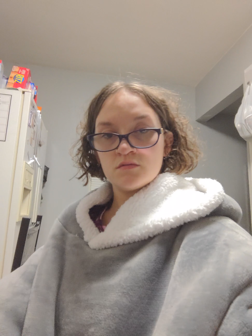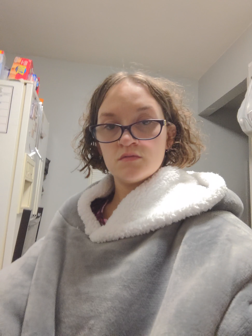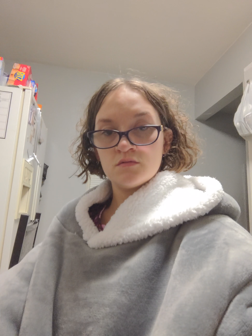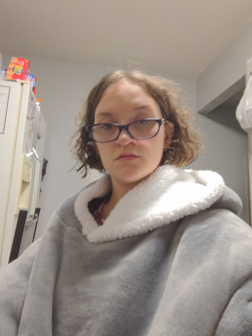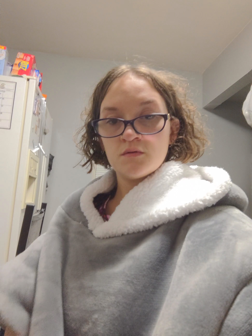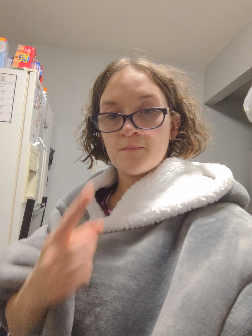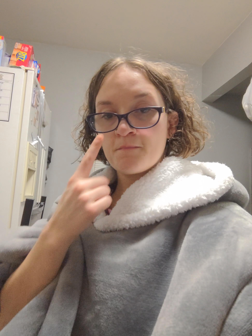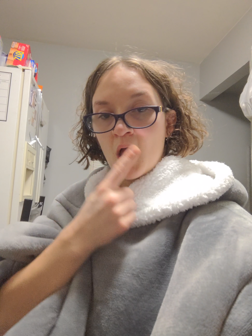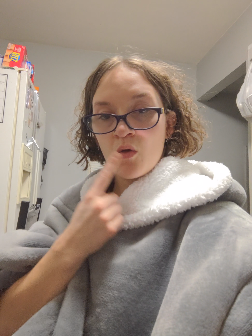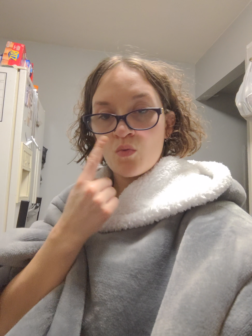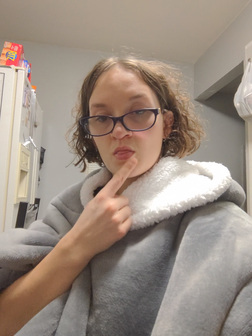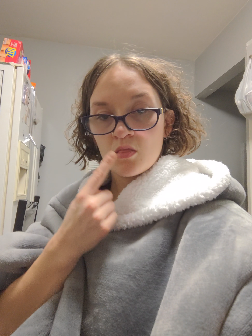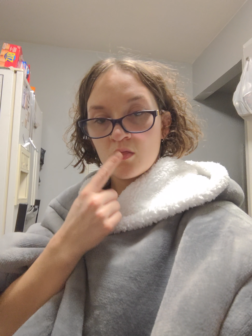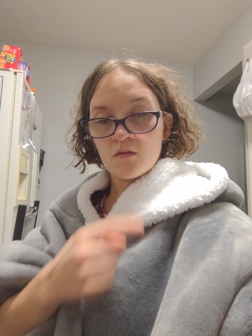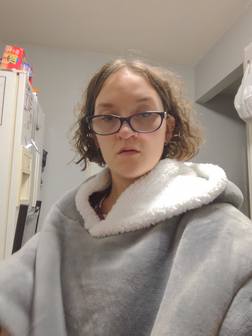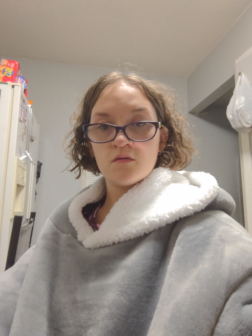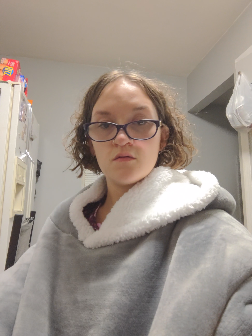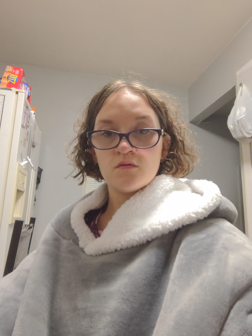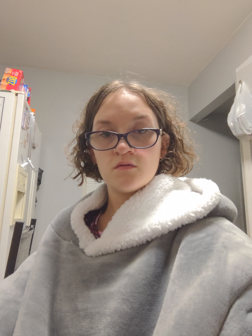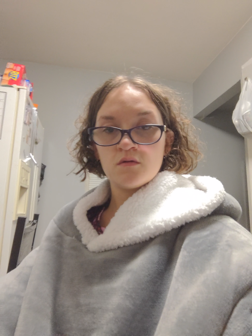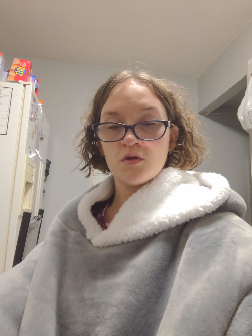mouth